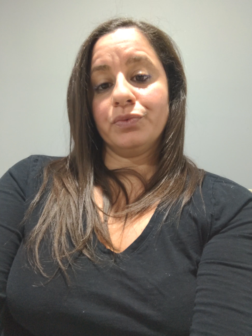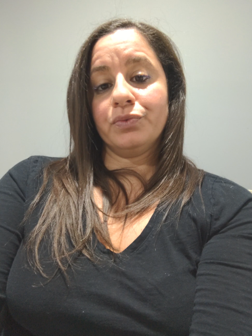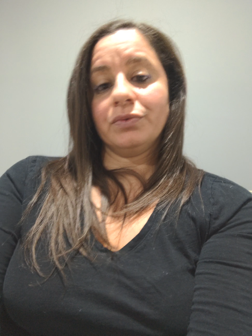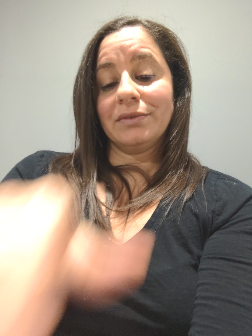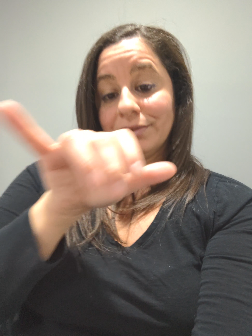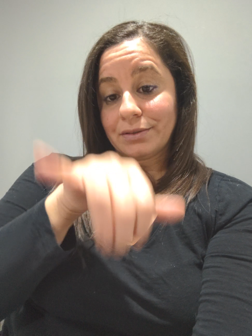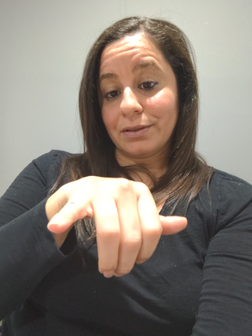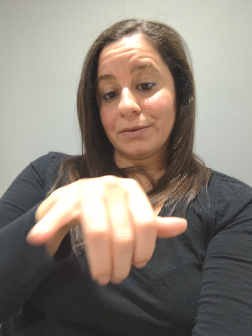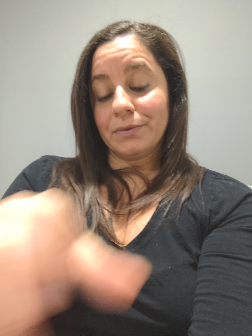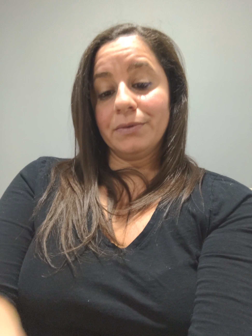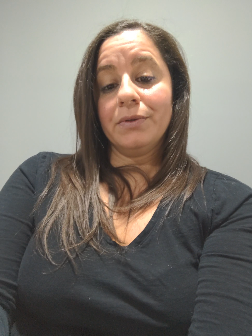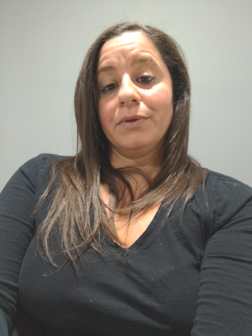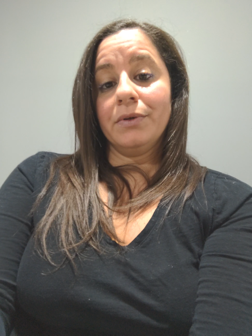stay